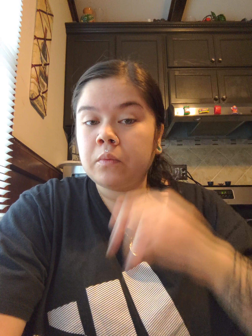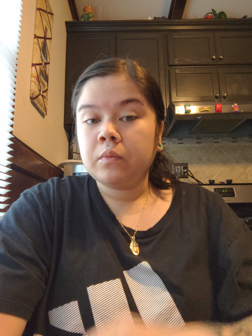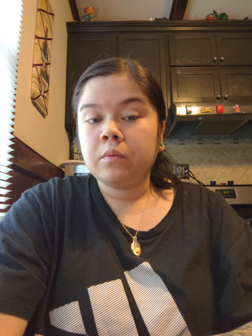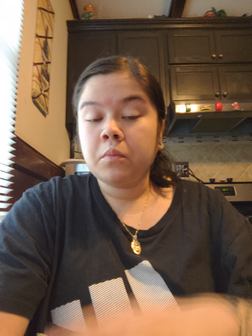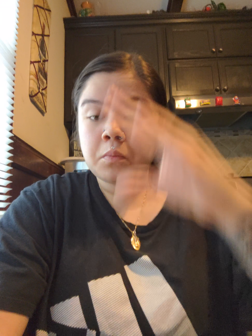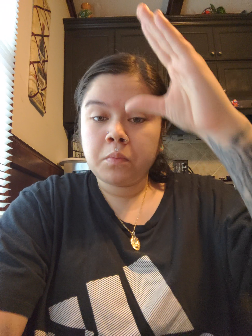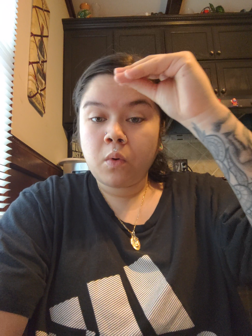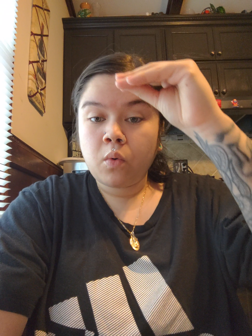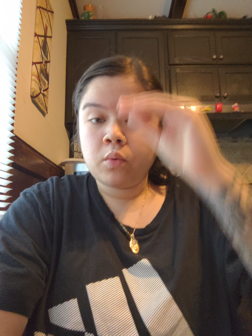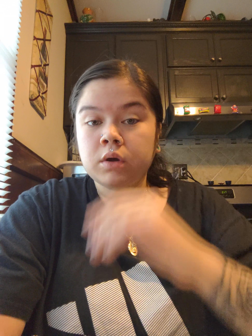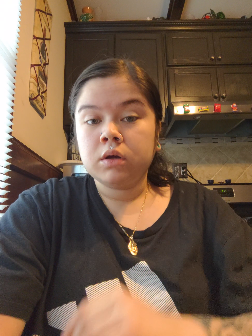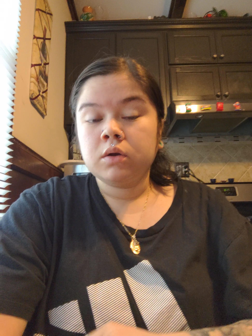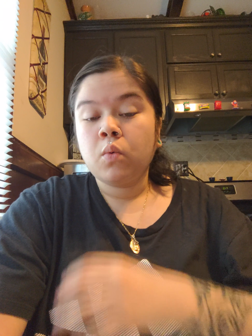boy